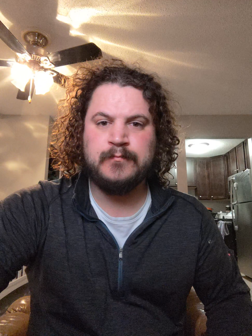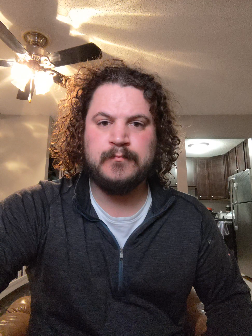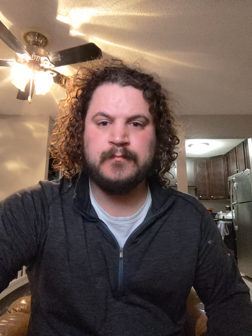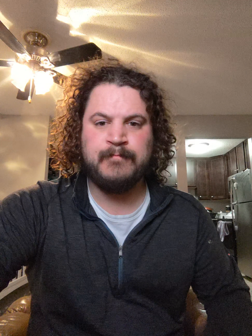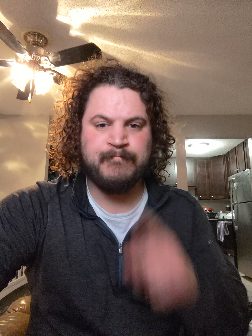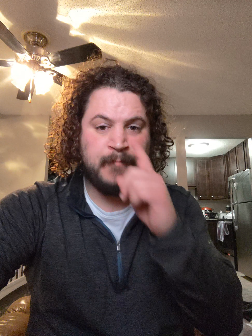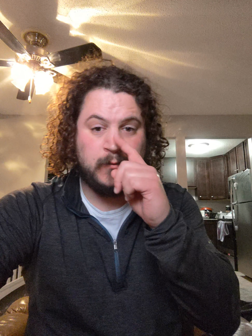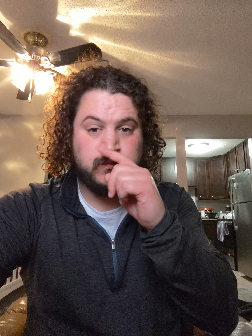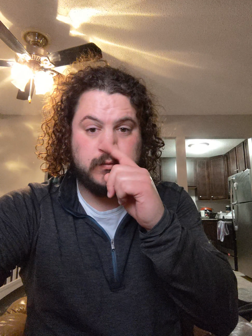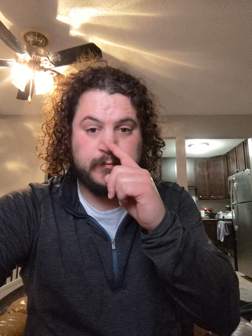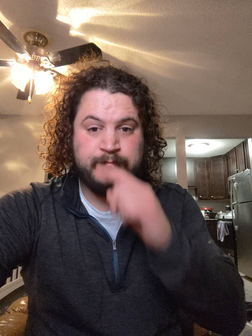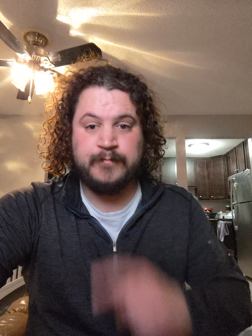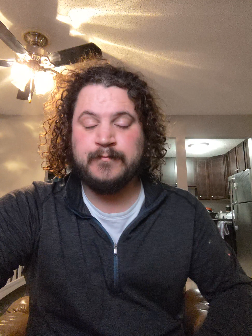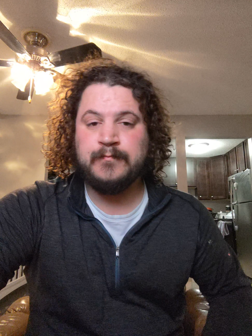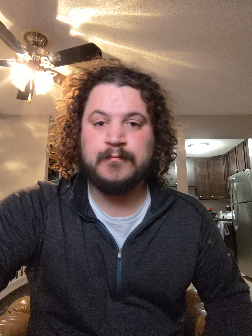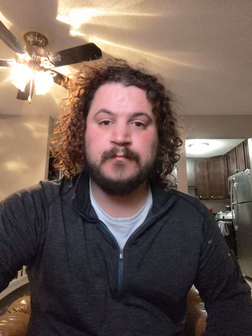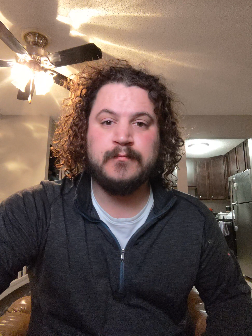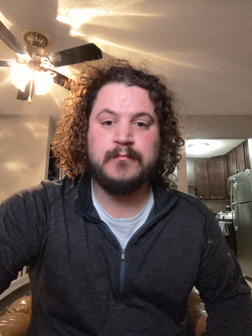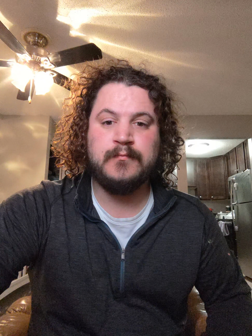mouse